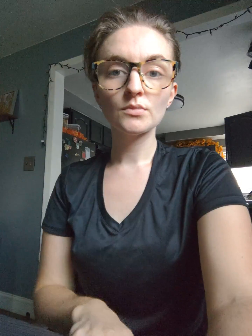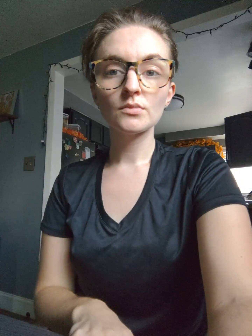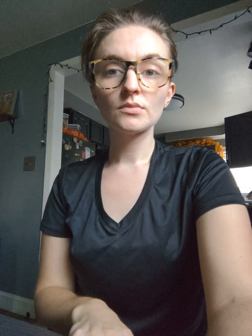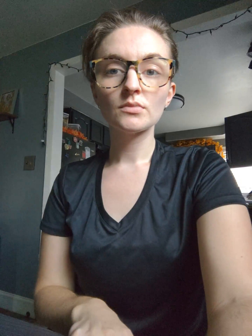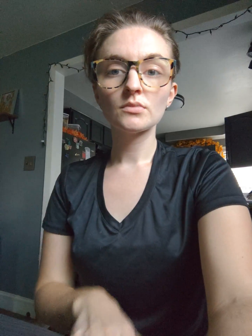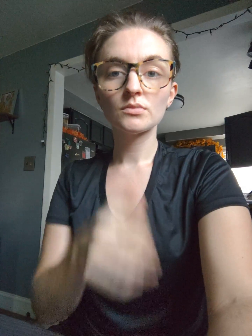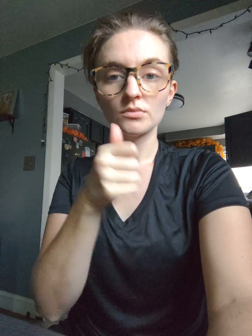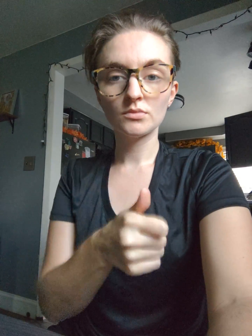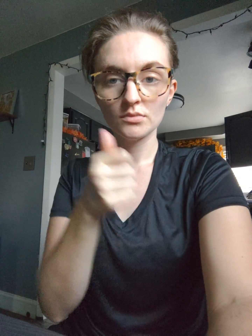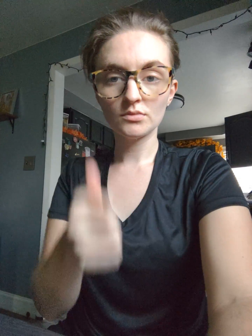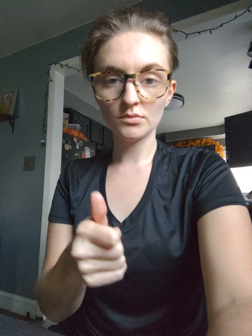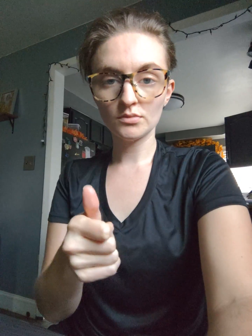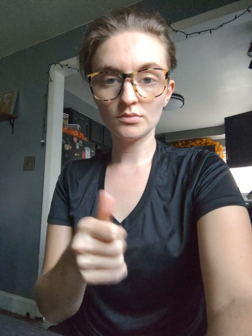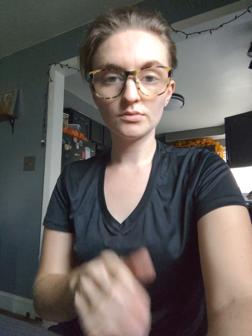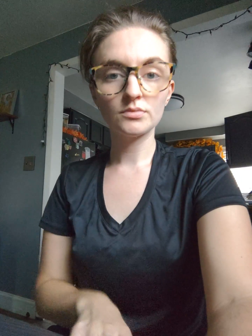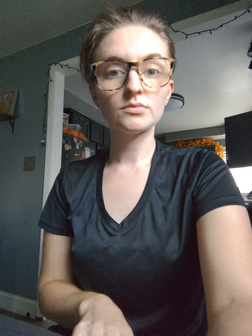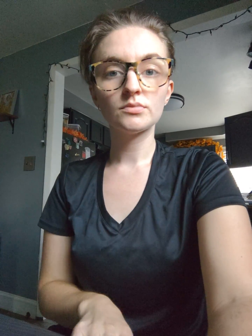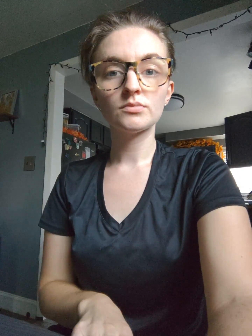each